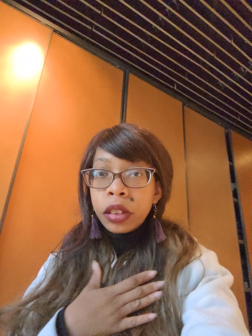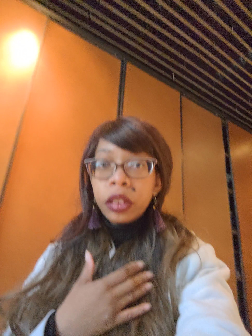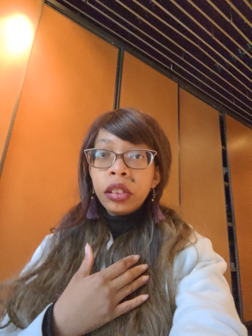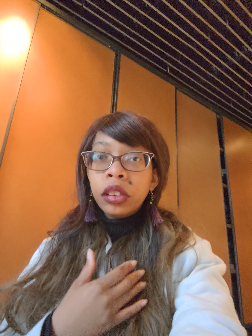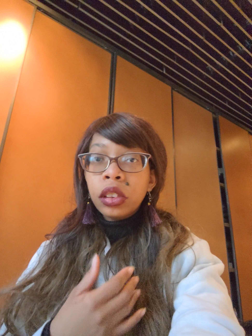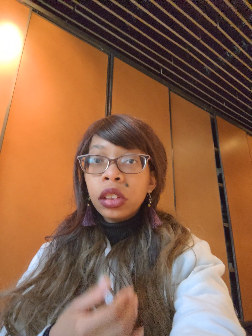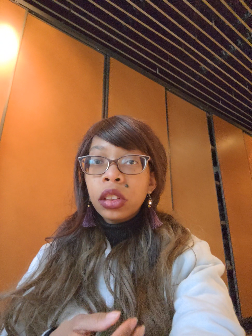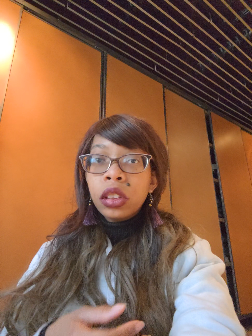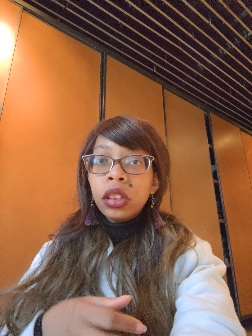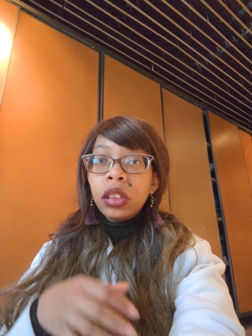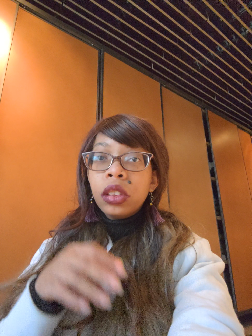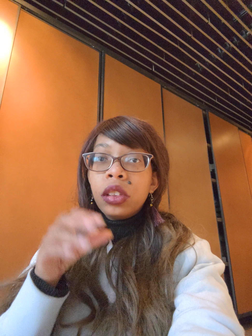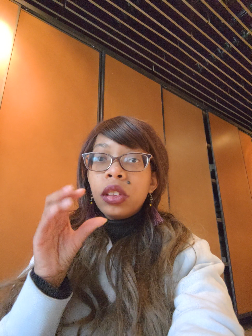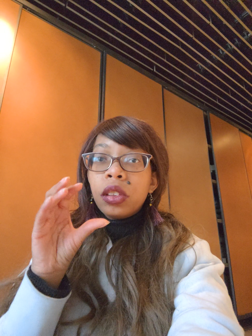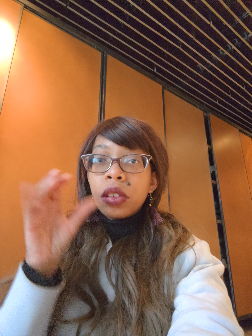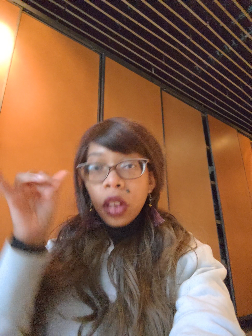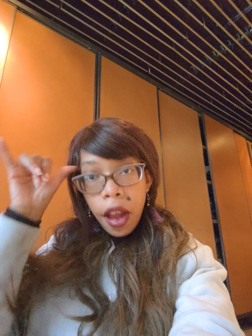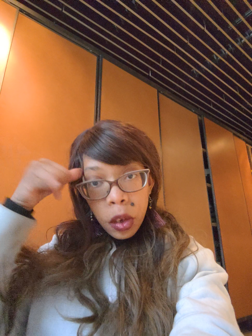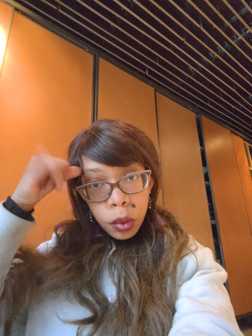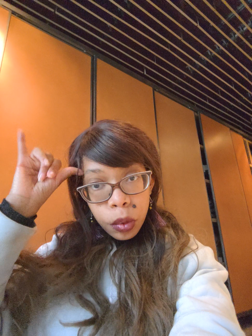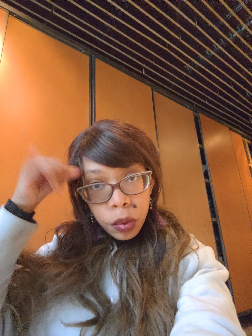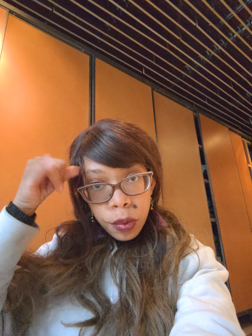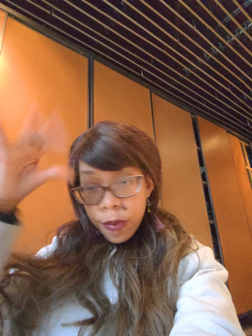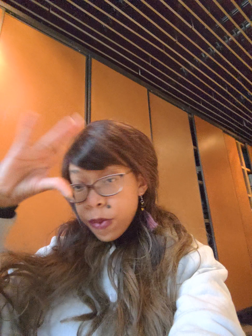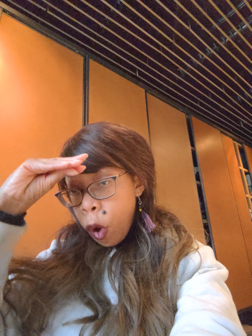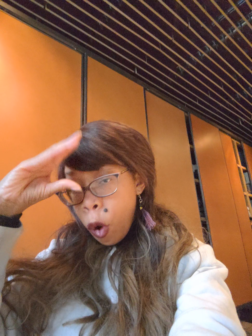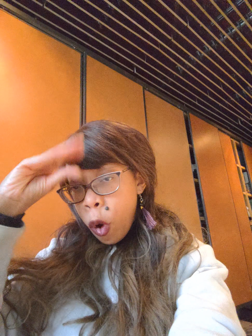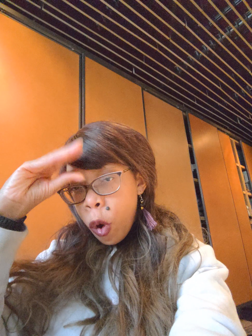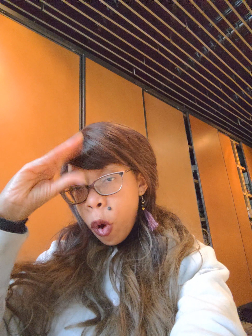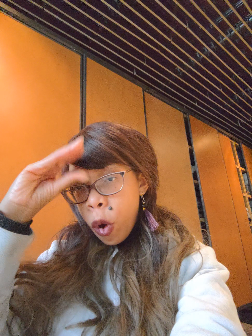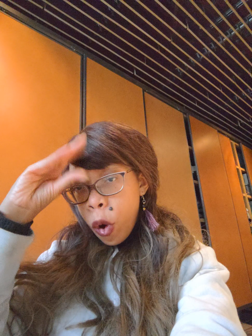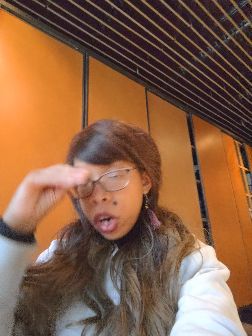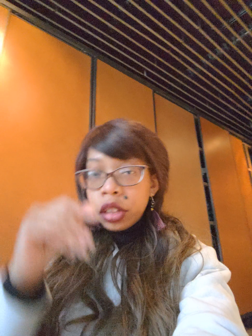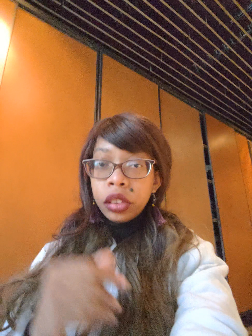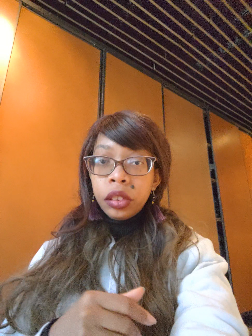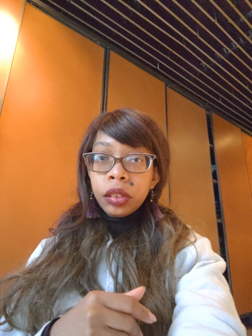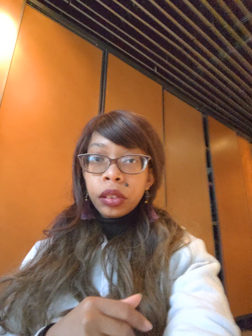cowboy